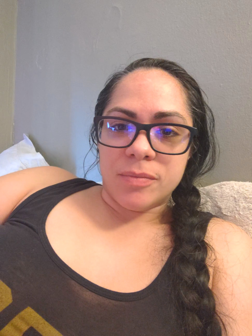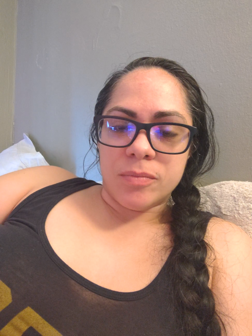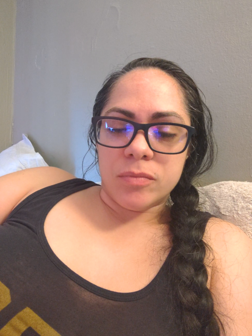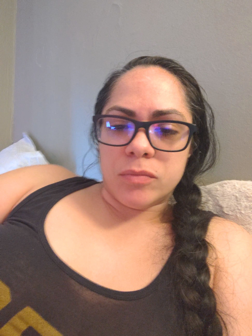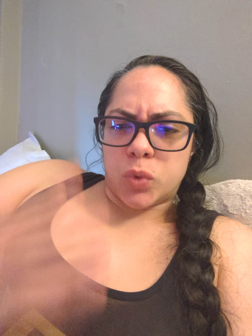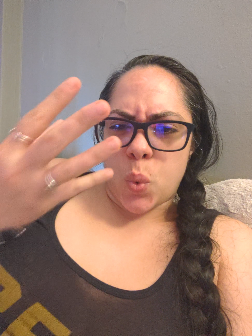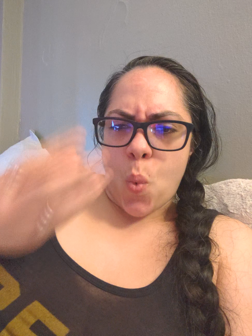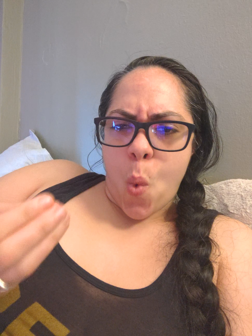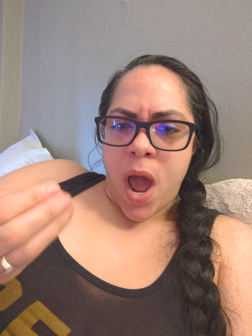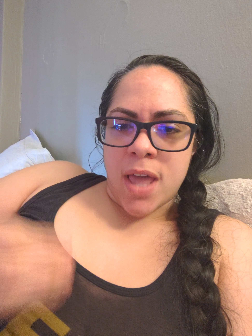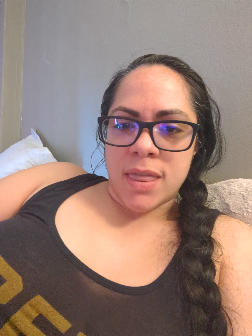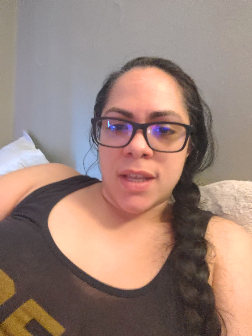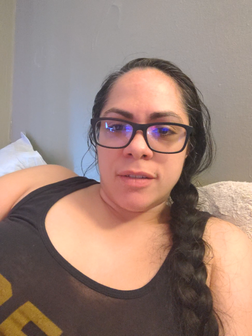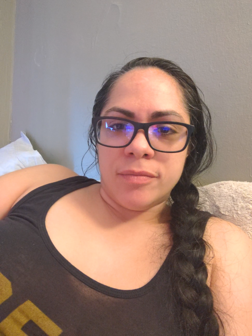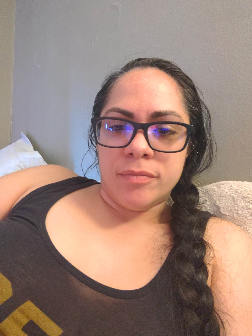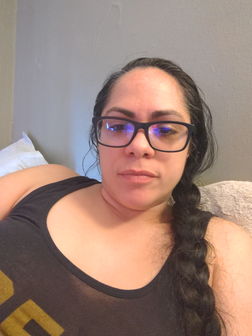wet